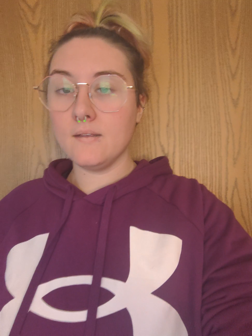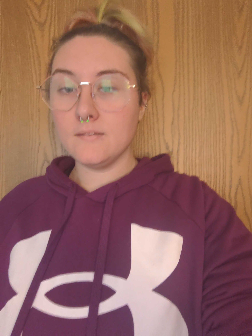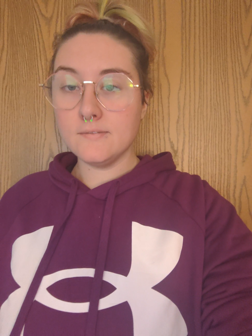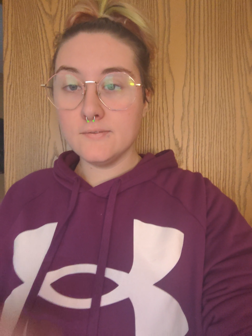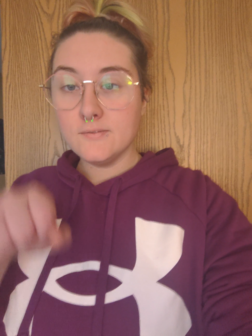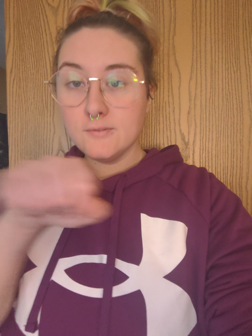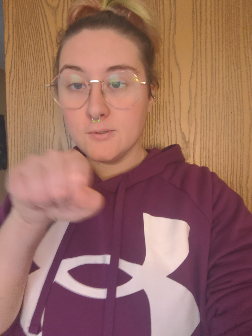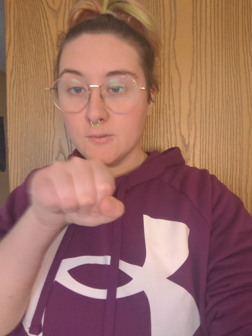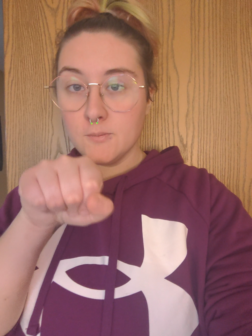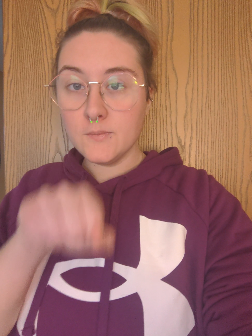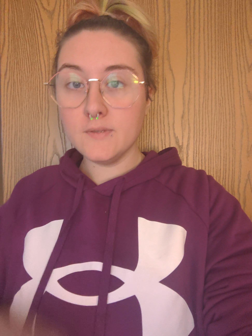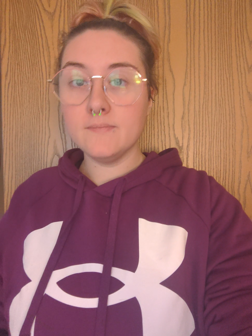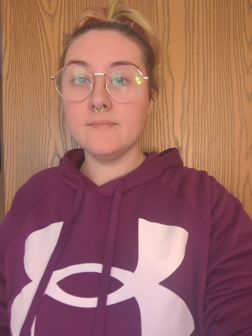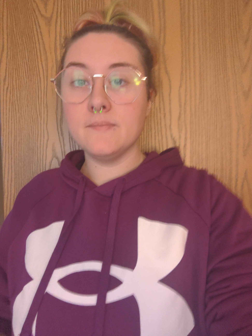shoe